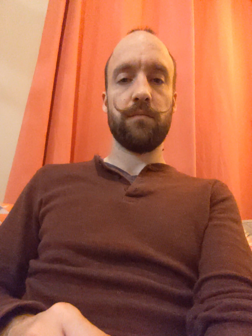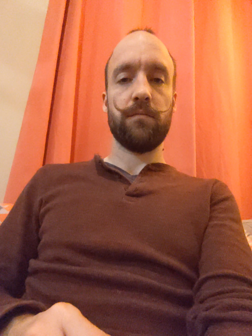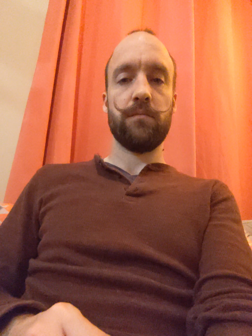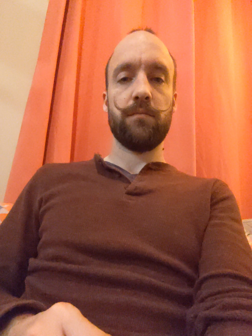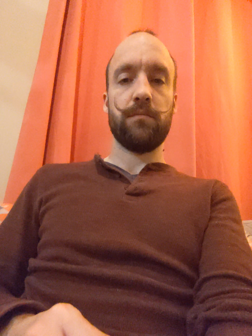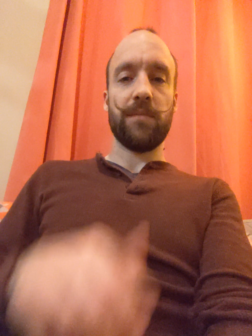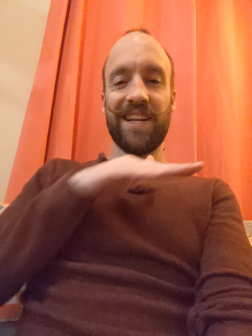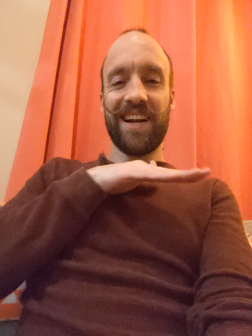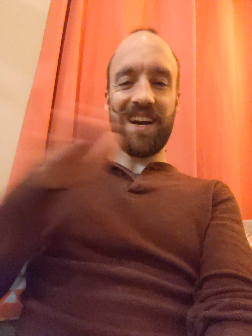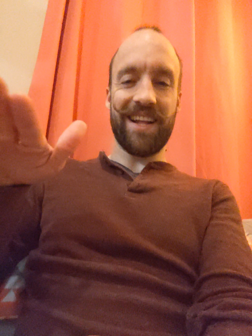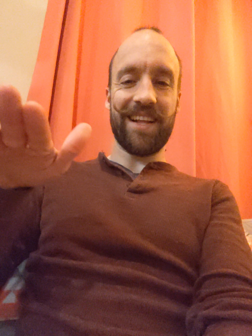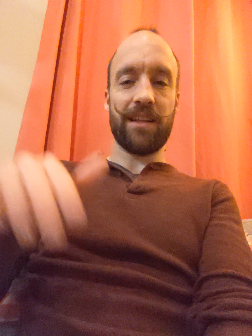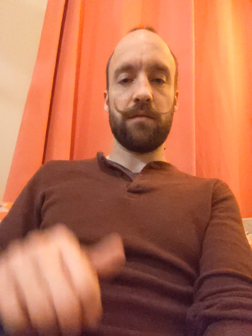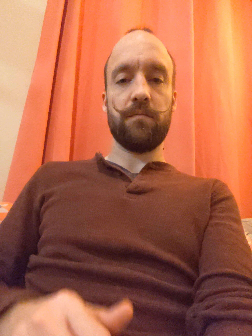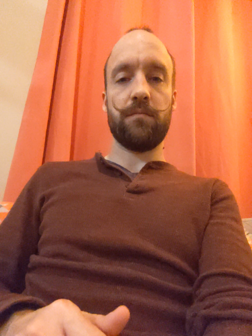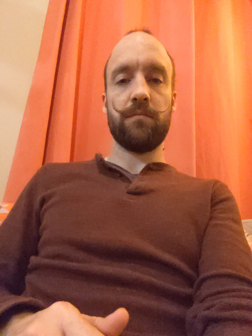clean